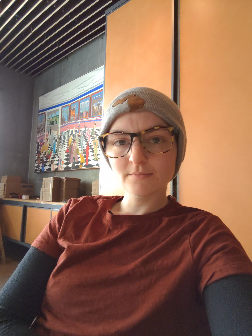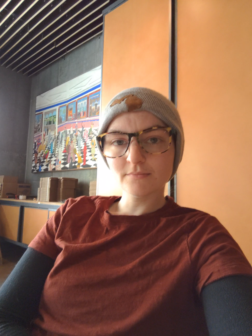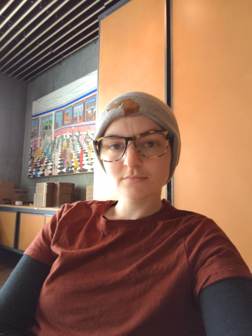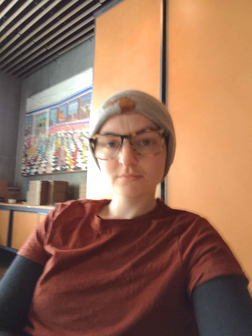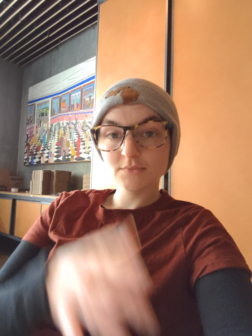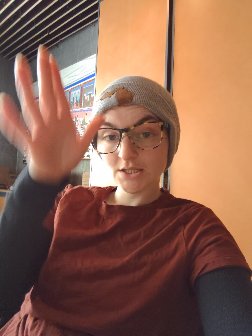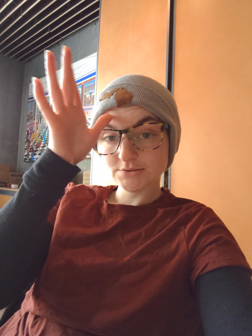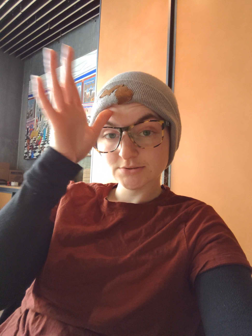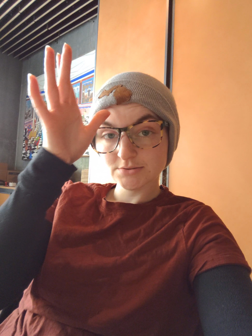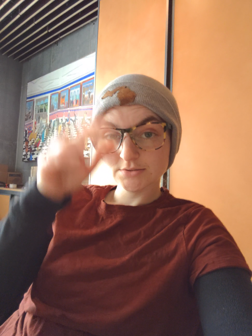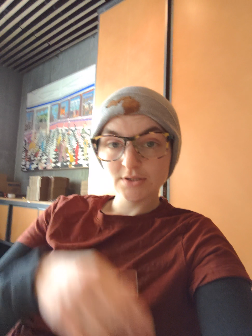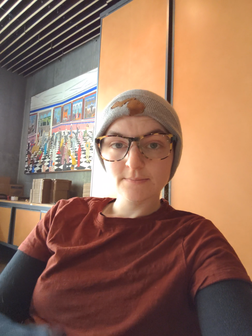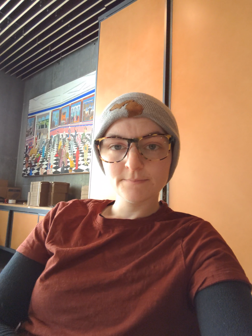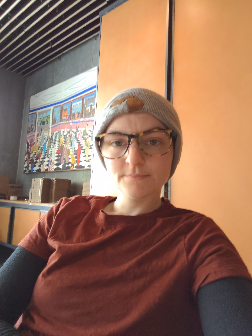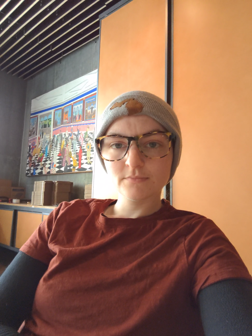dad